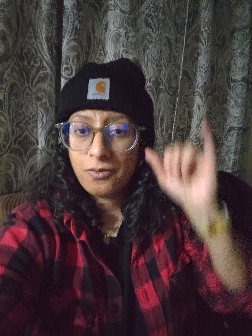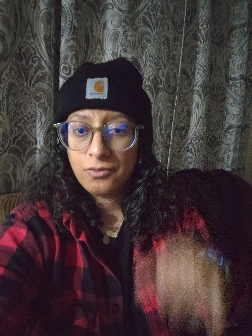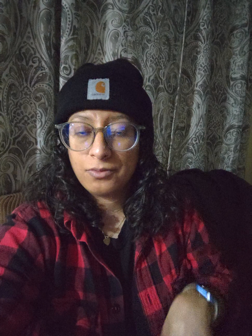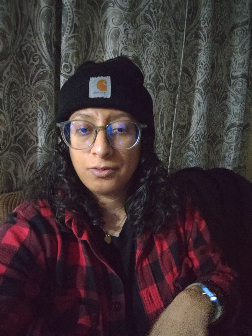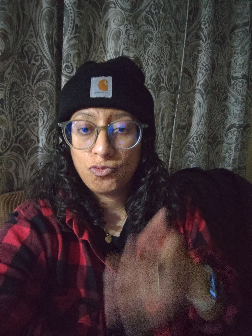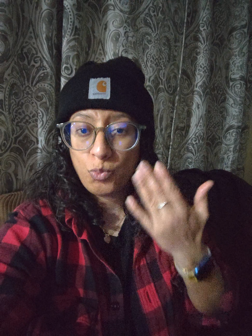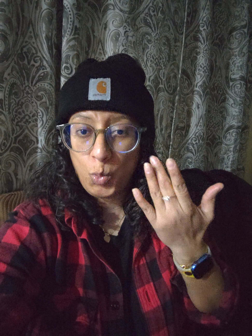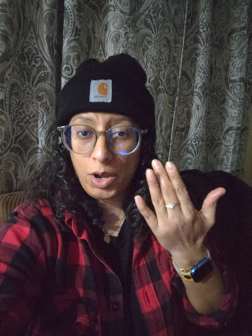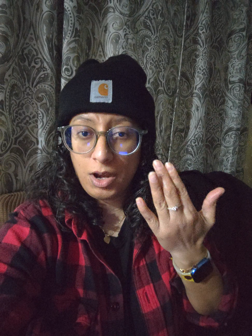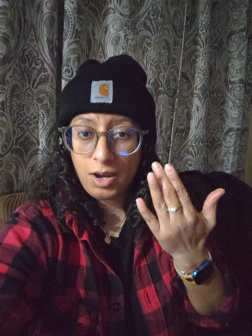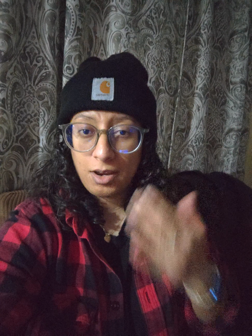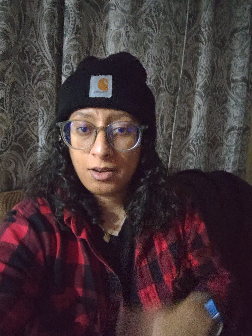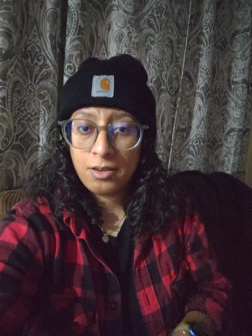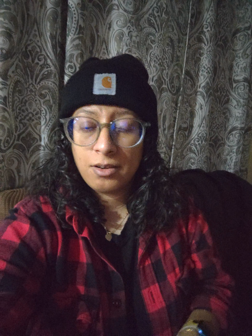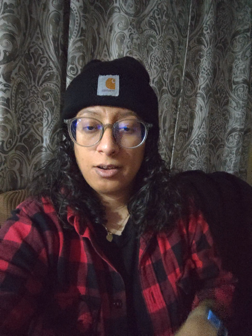wait